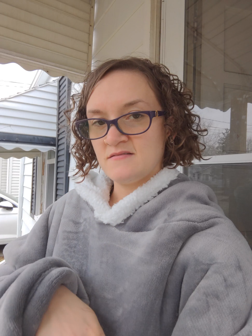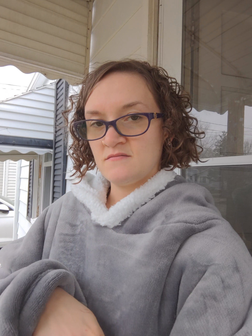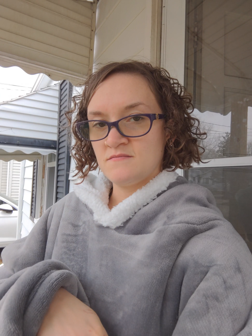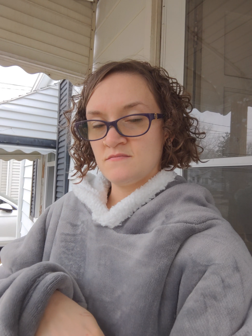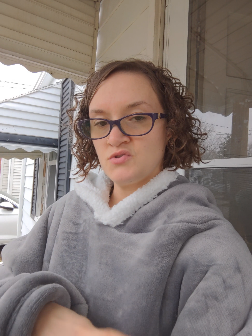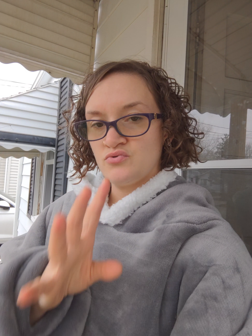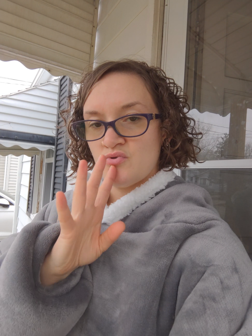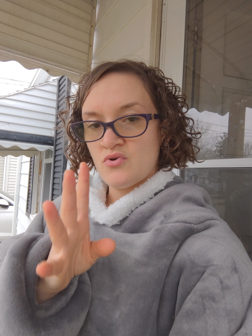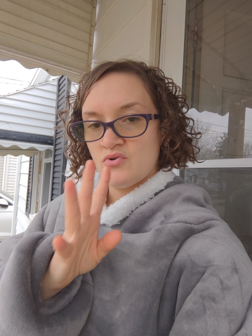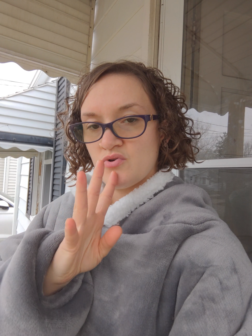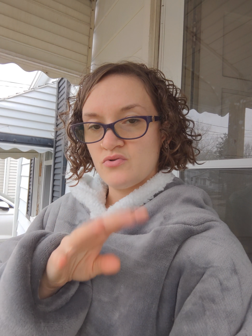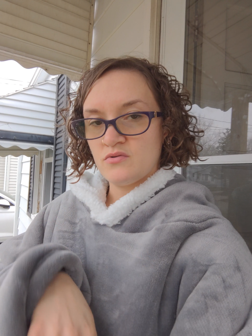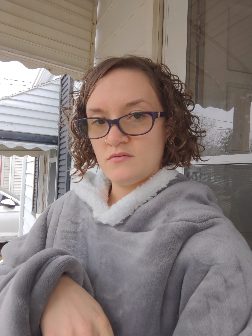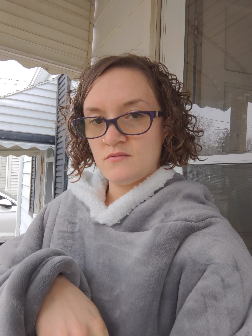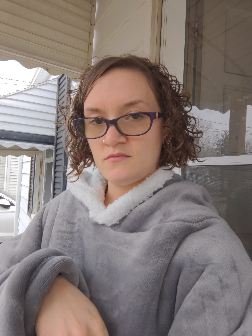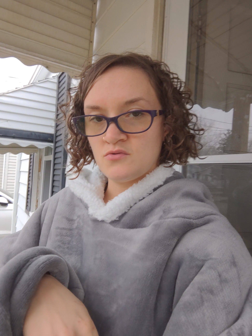talk